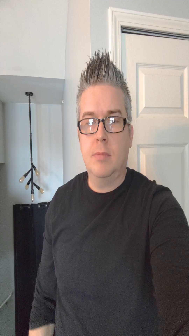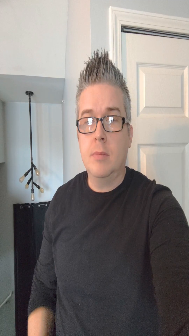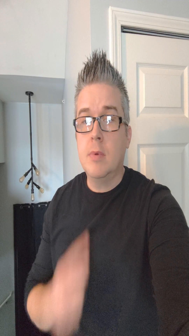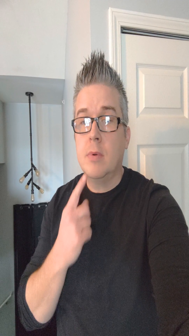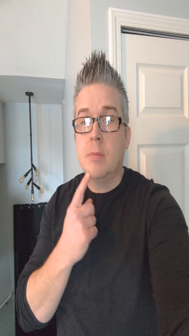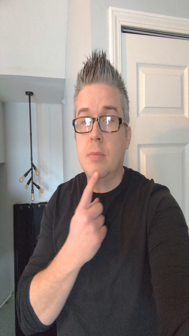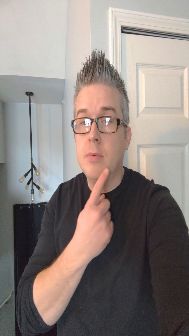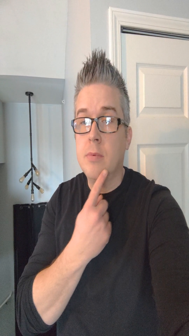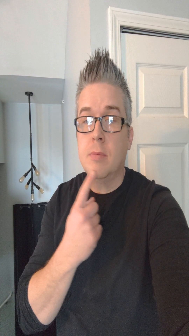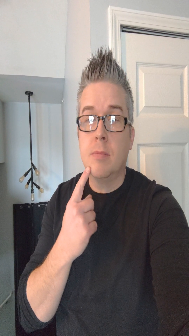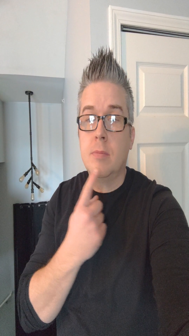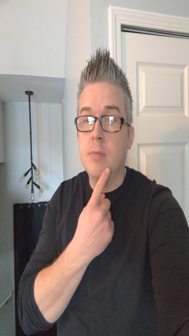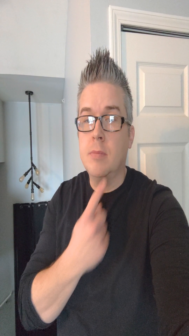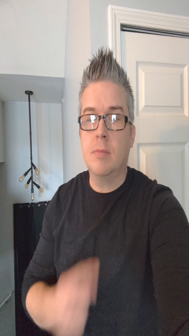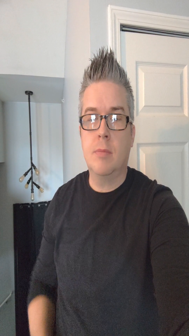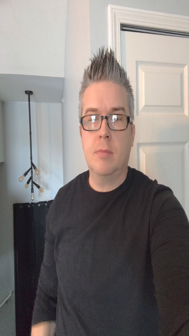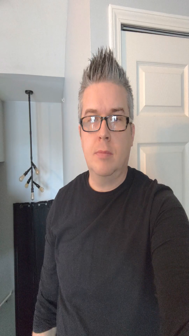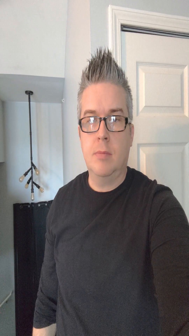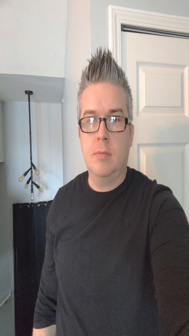chin